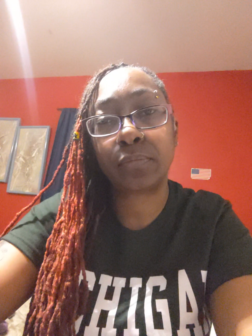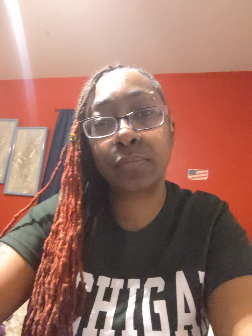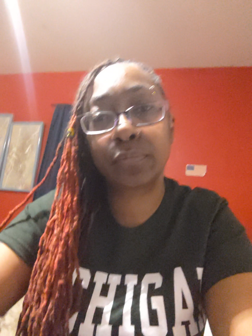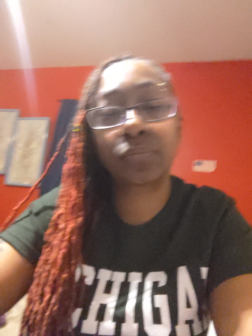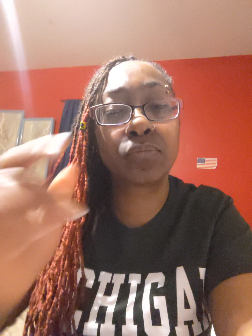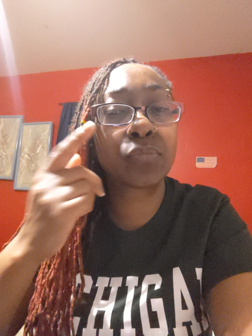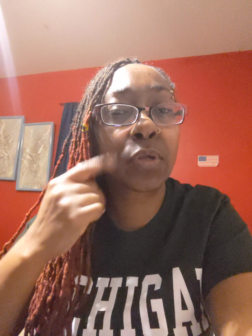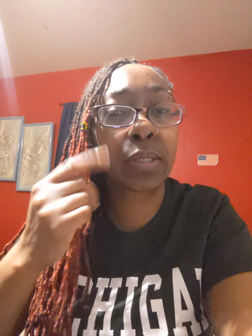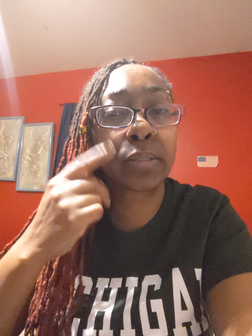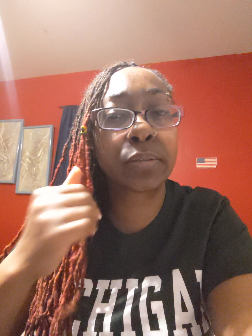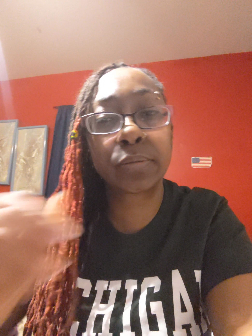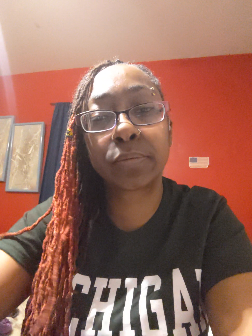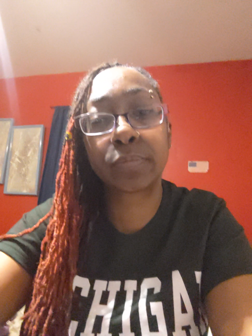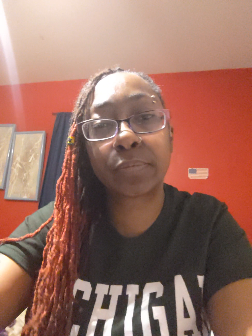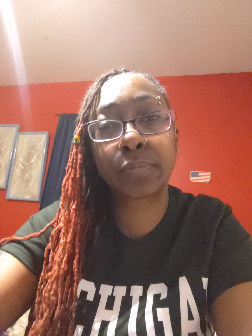cry